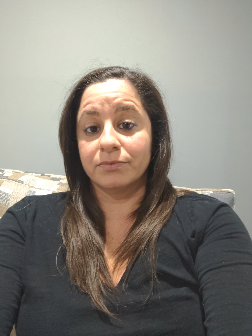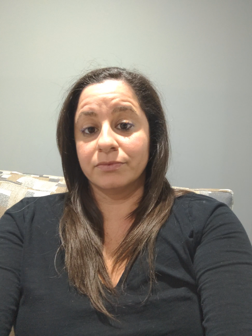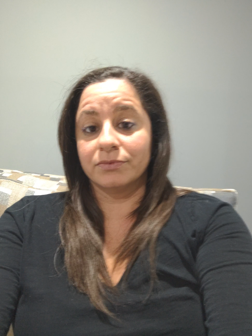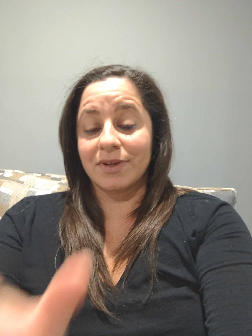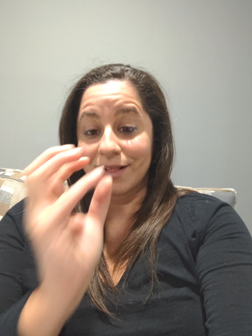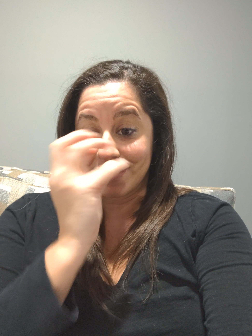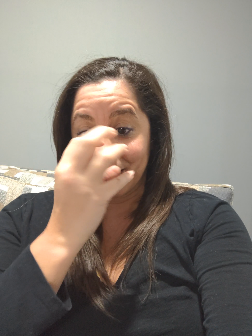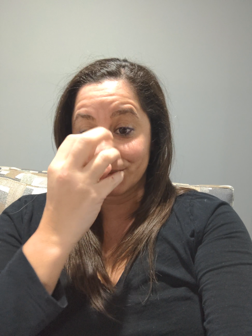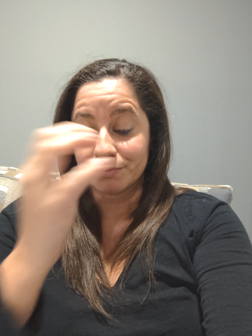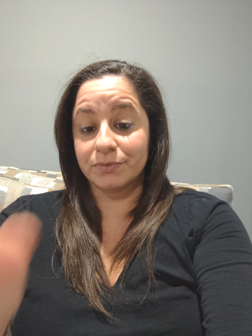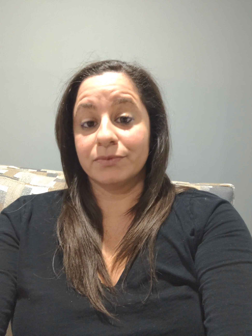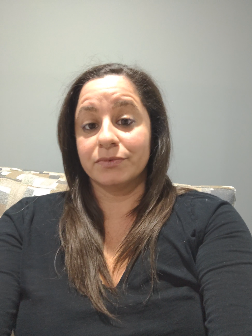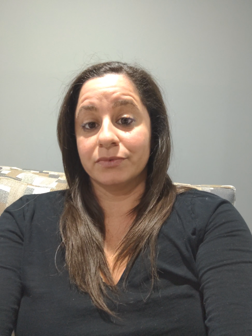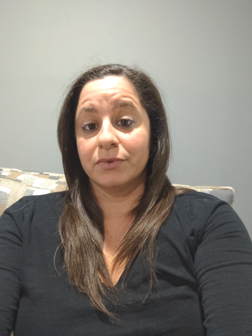clown